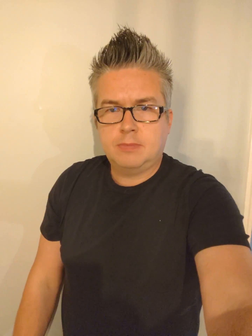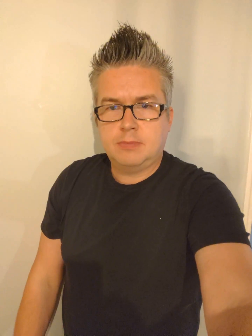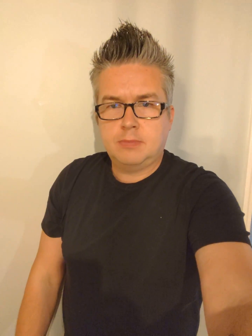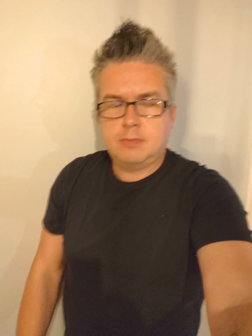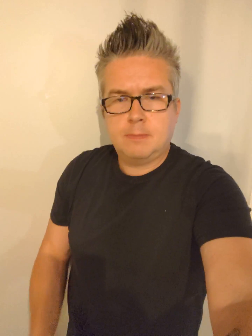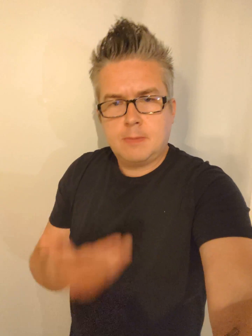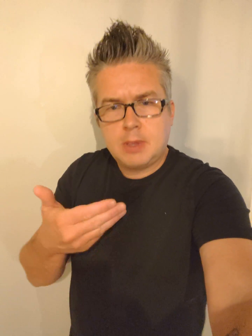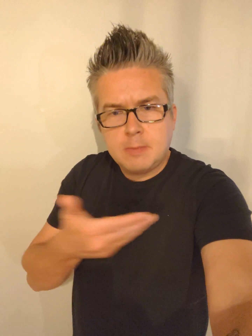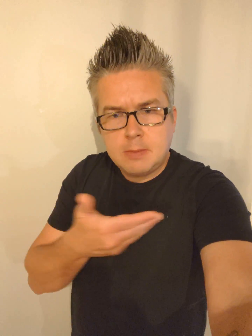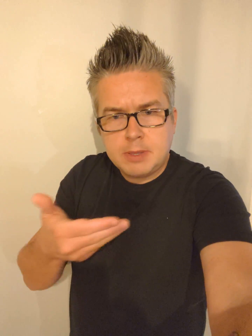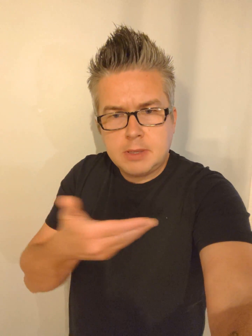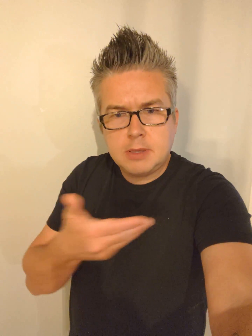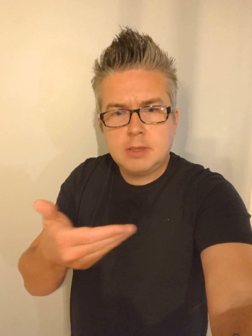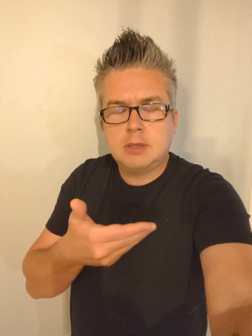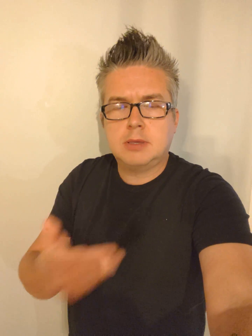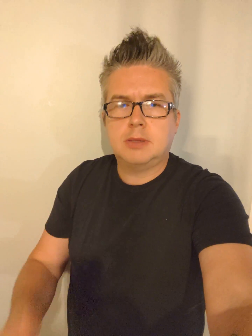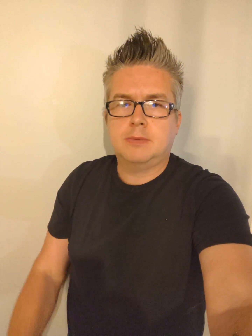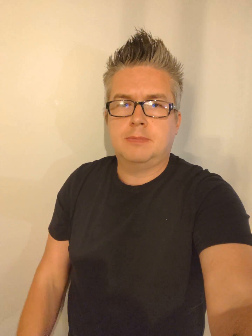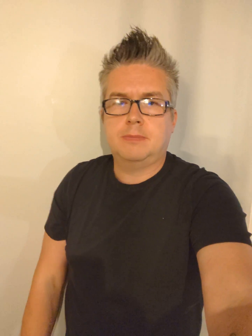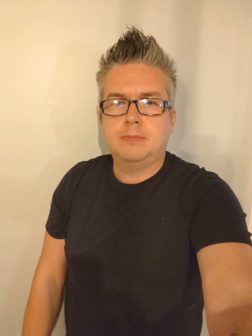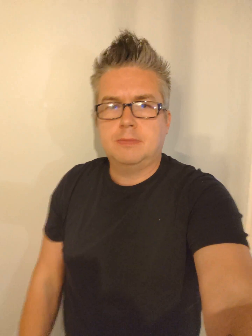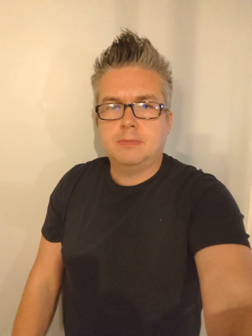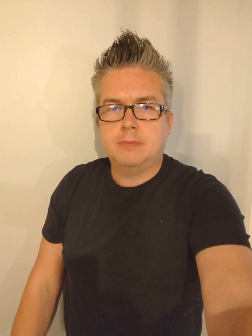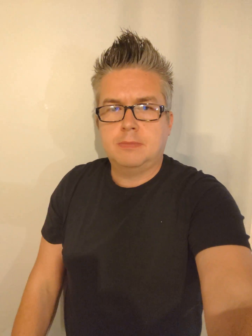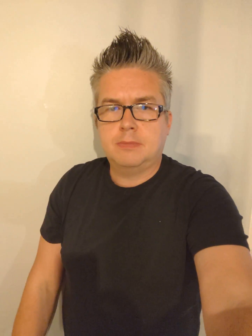baby